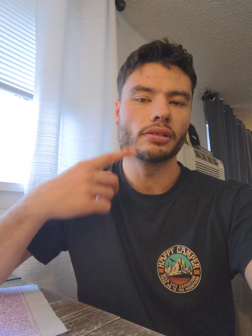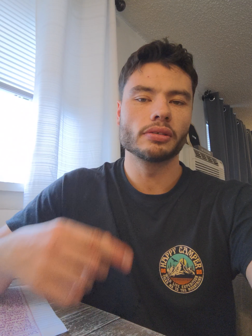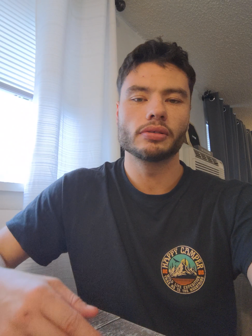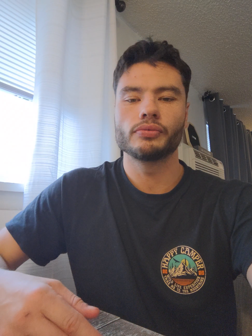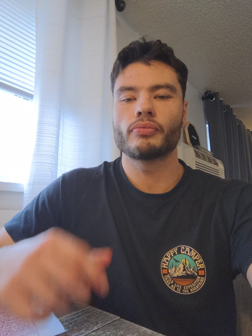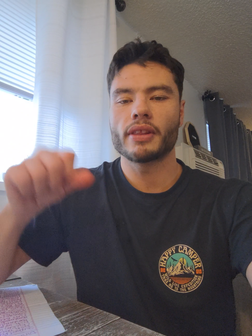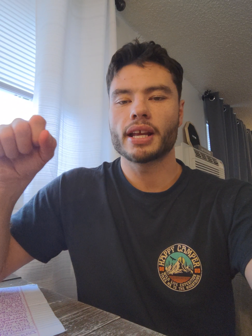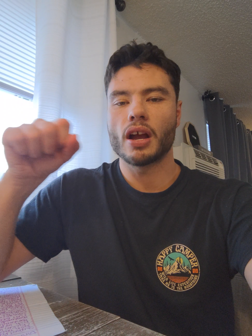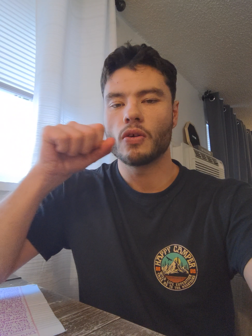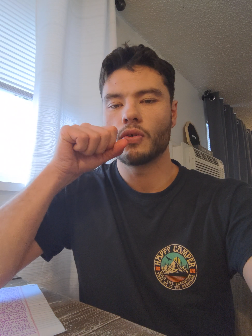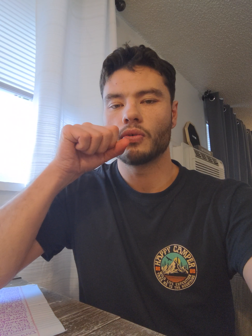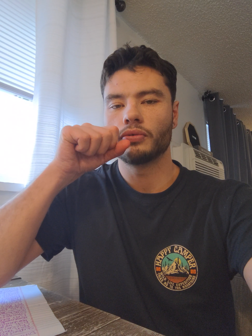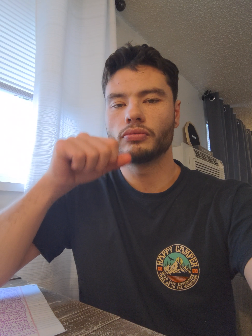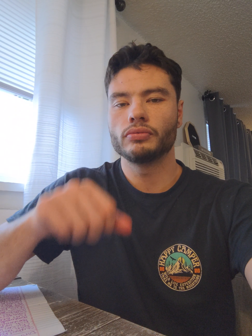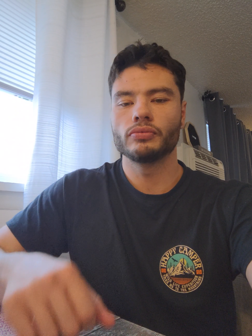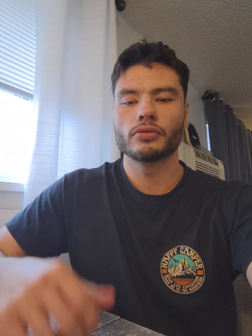carrot